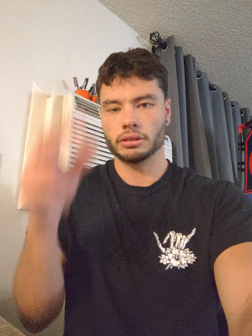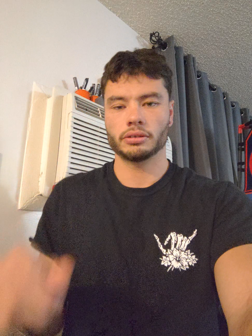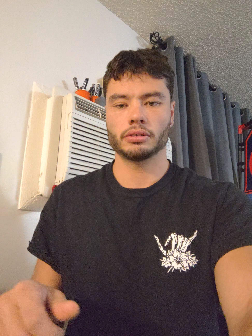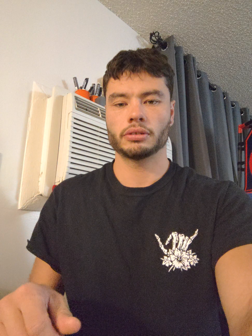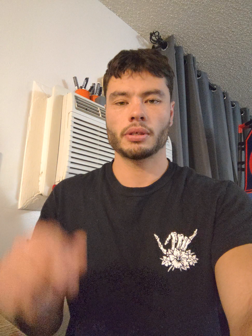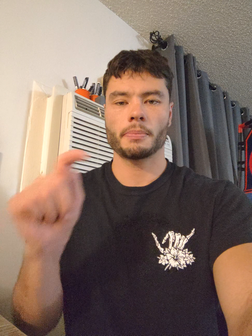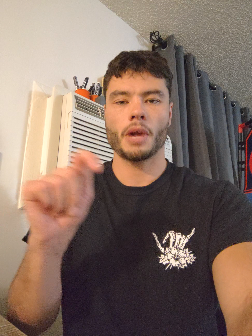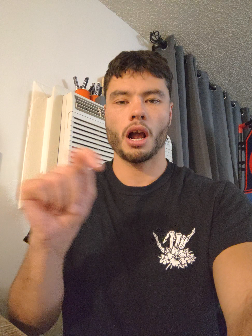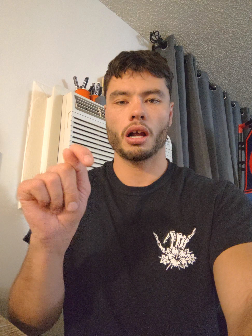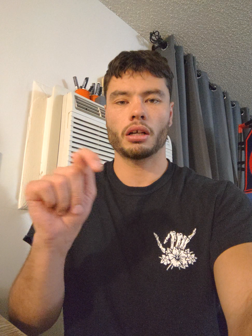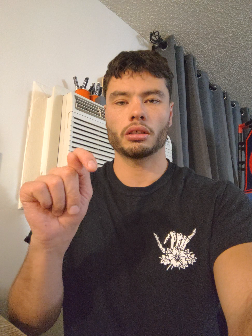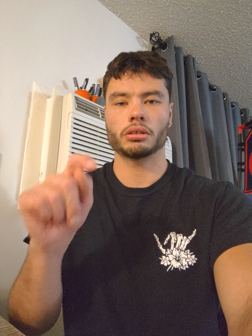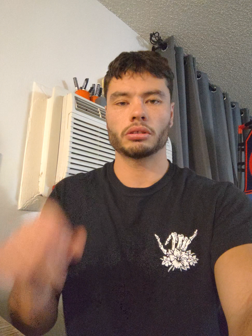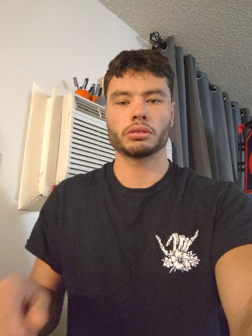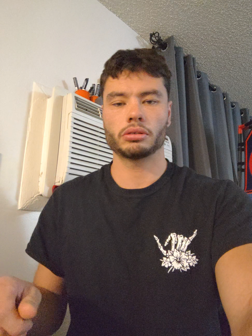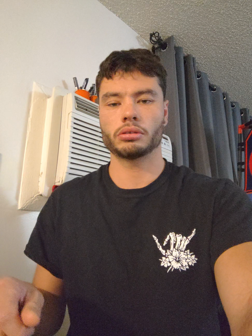potty